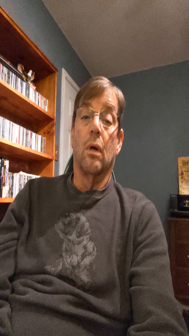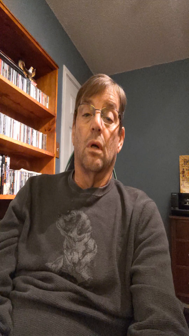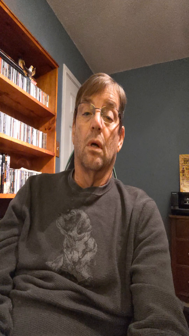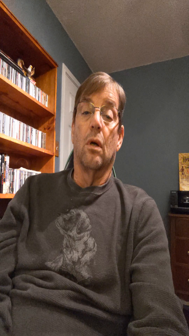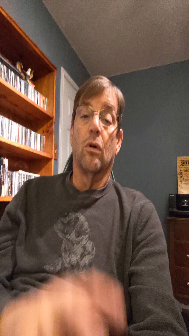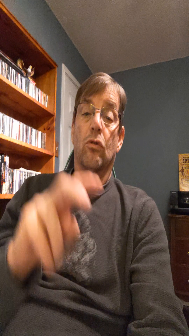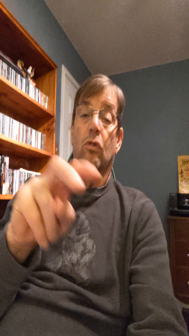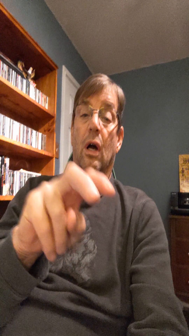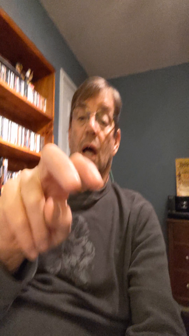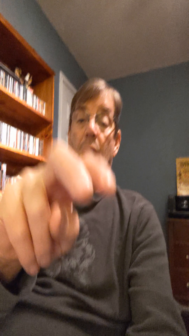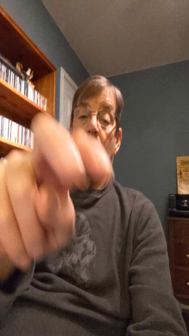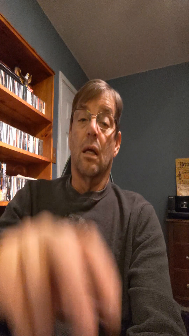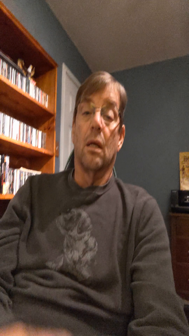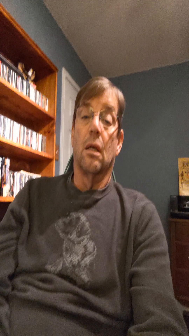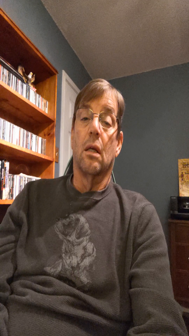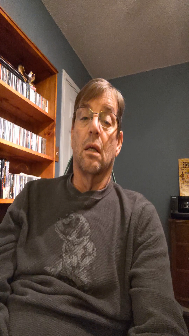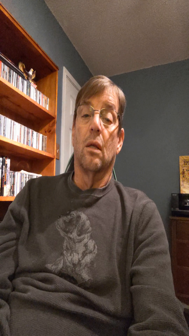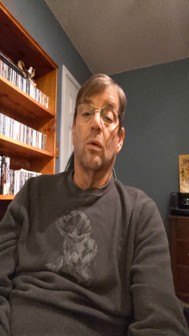ride